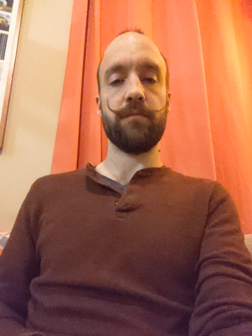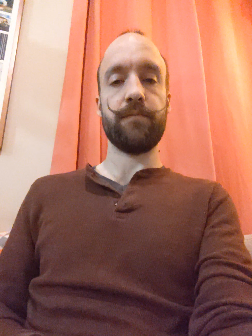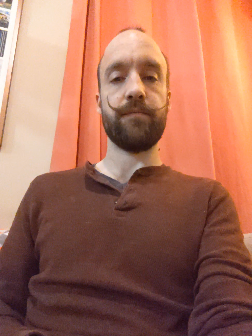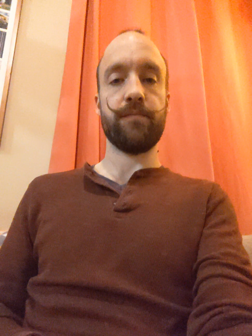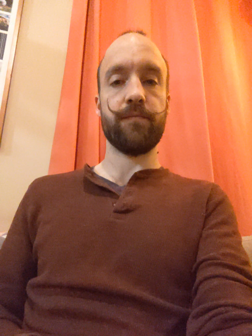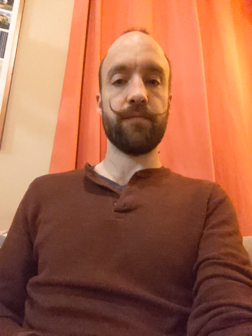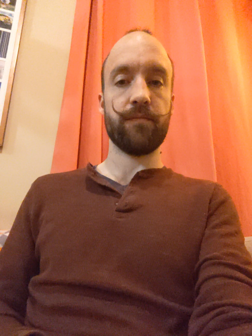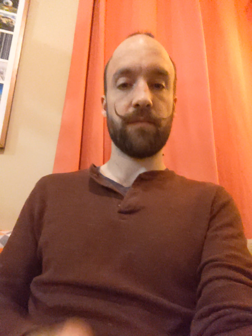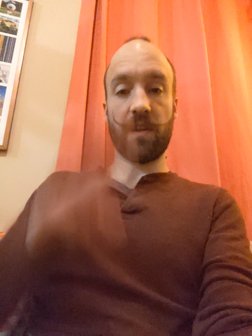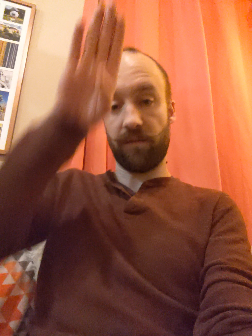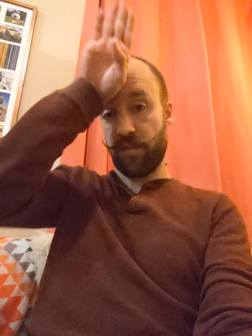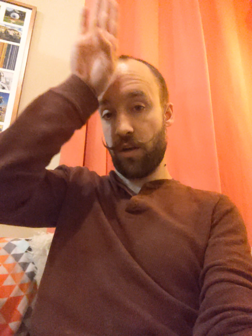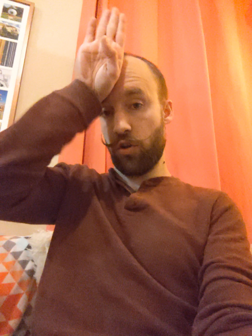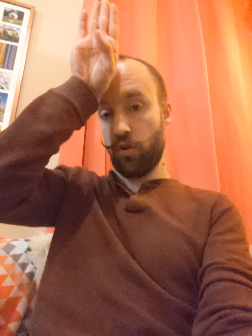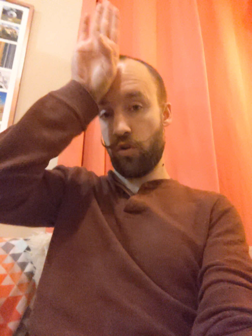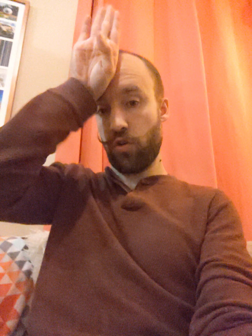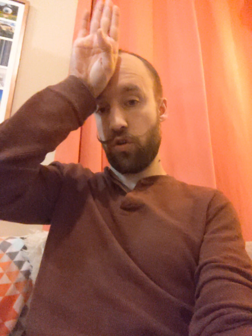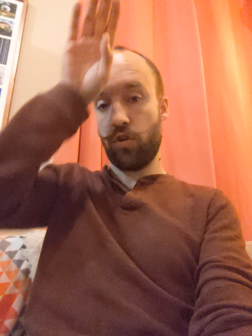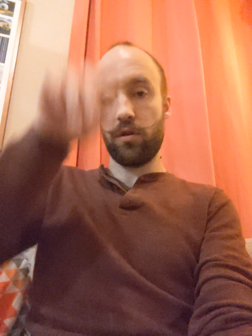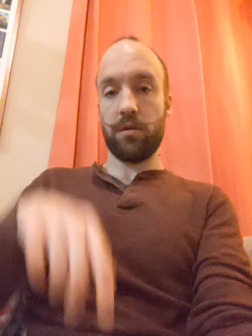fireman